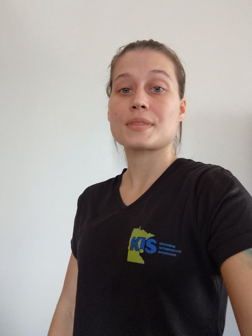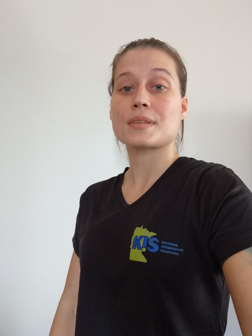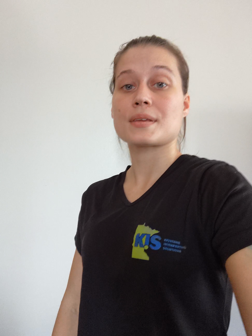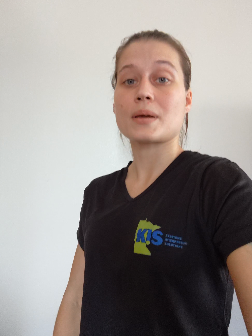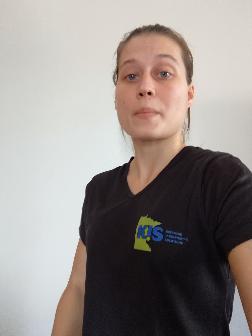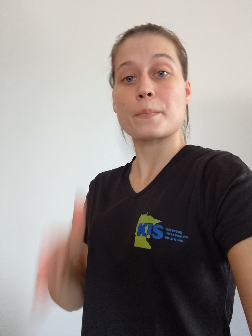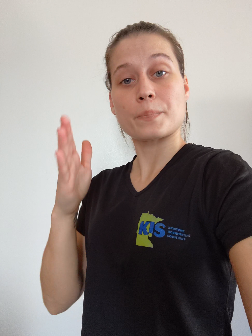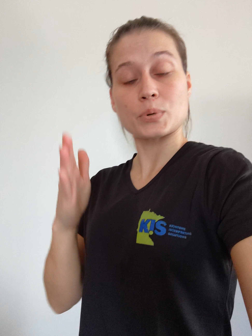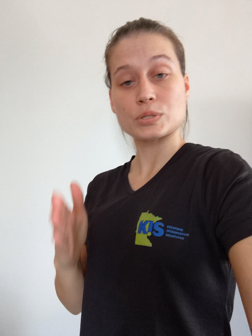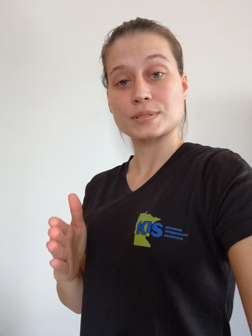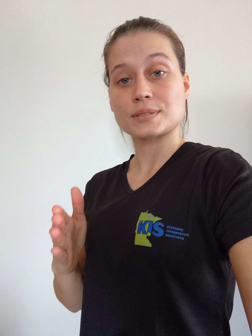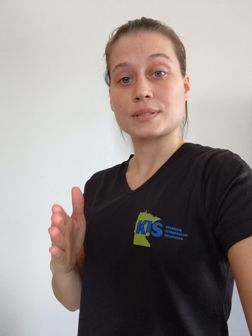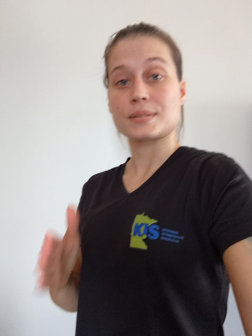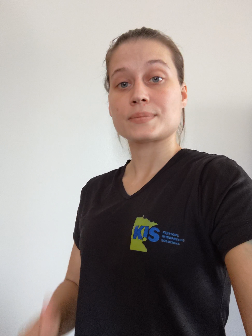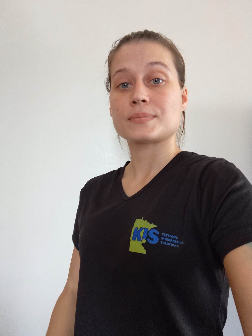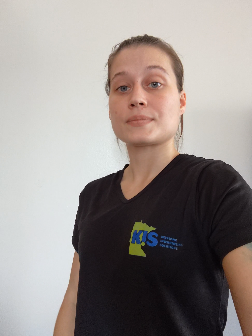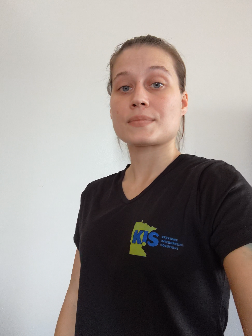person